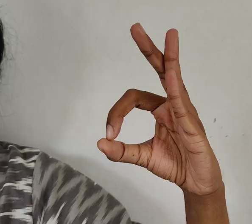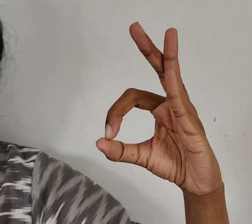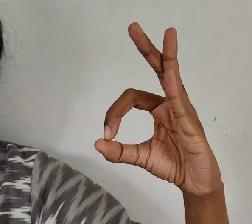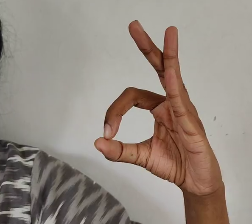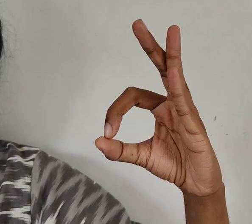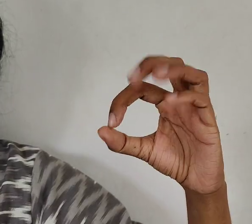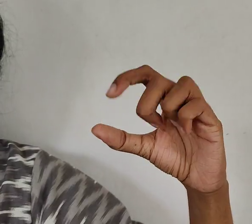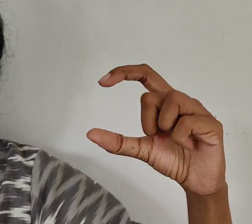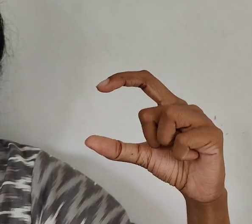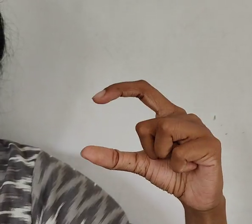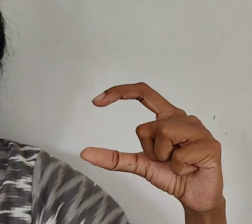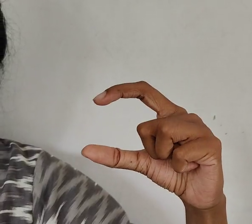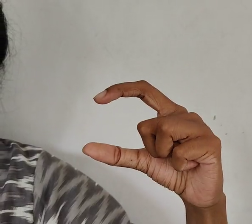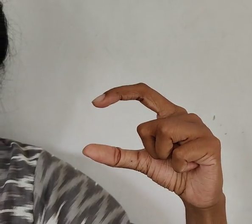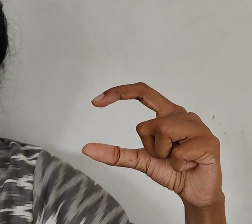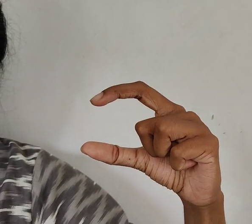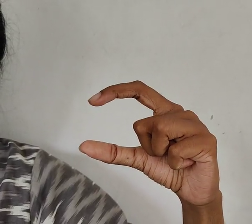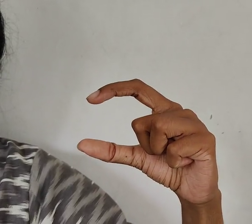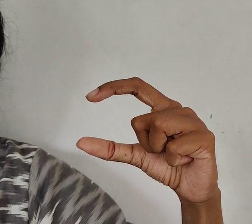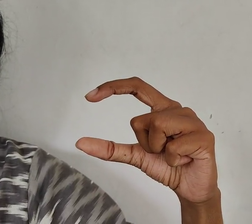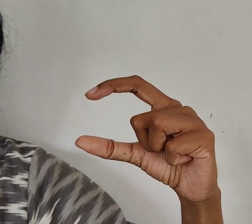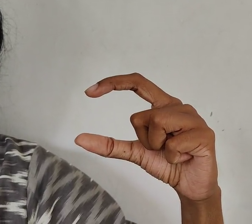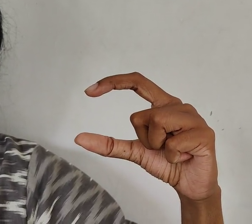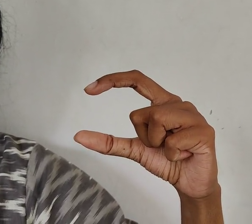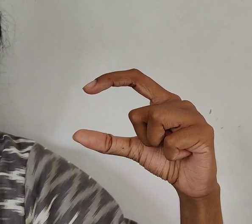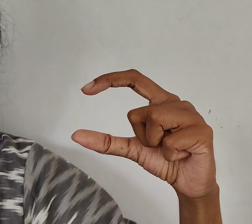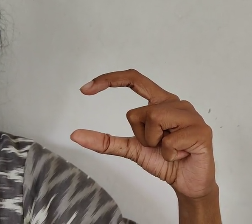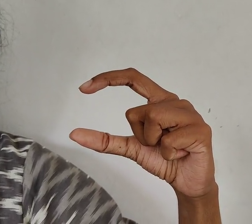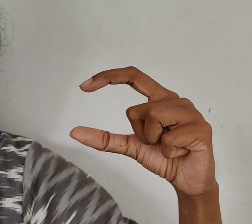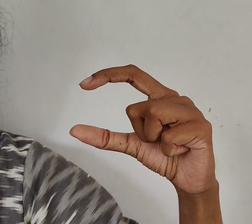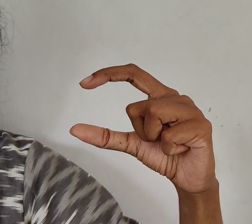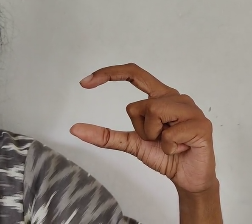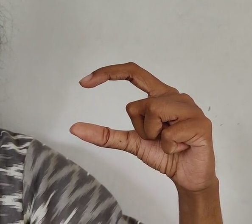ഓ